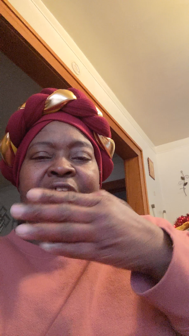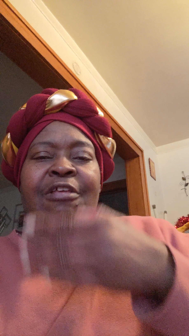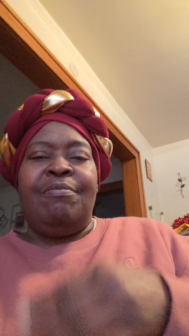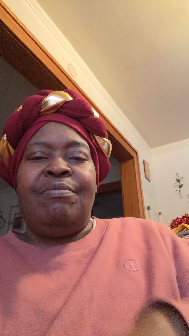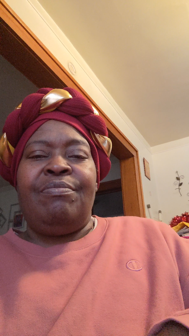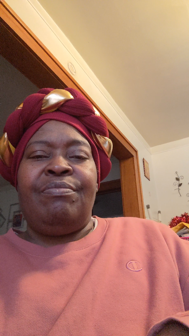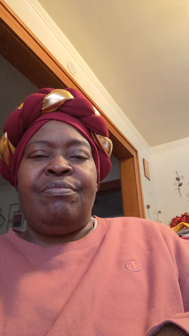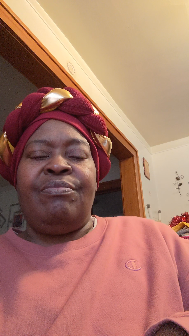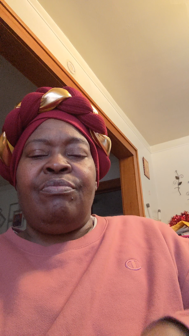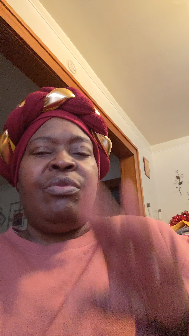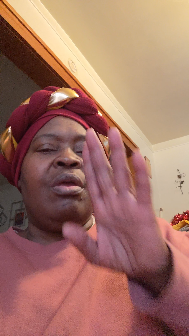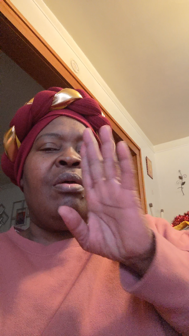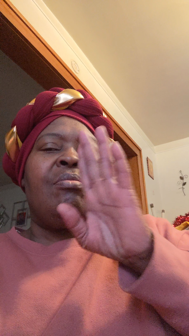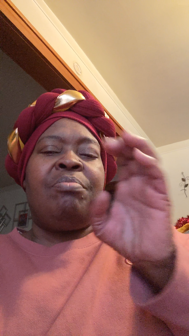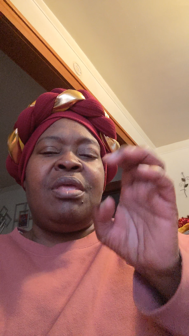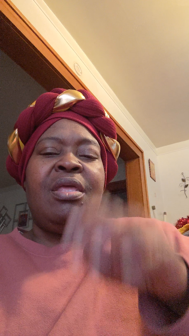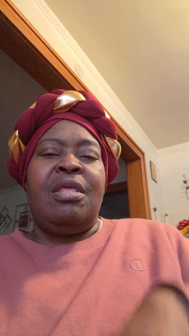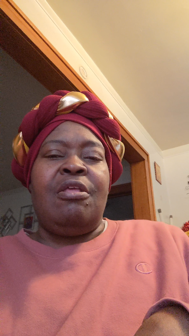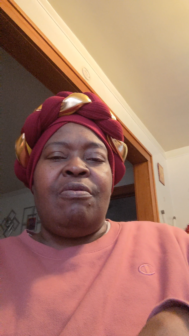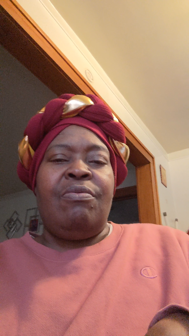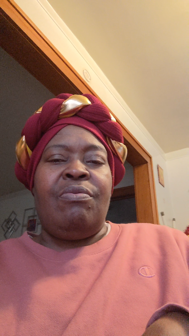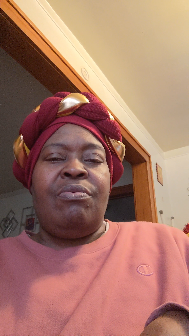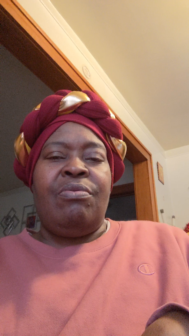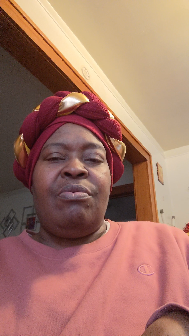be